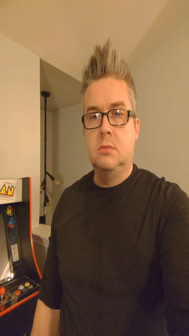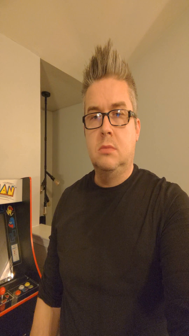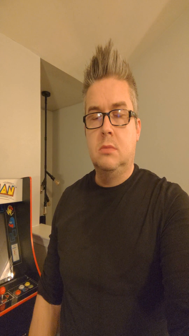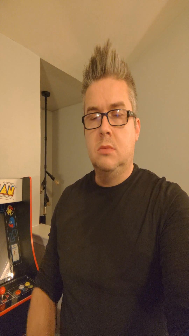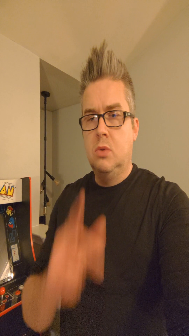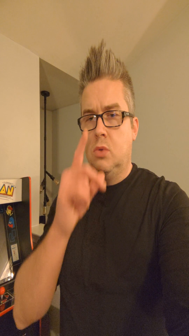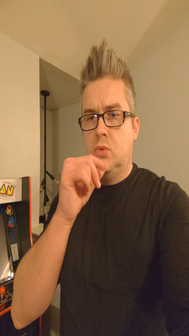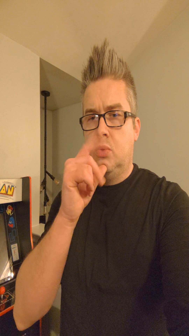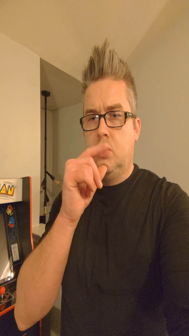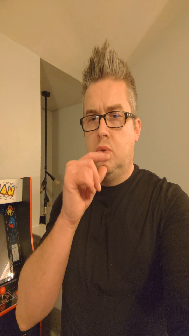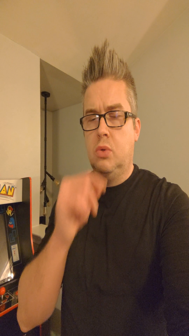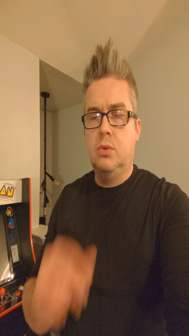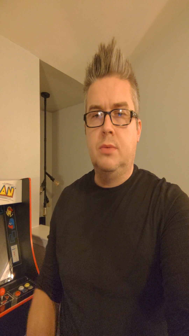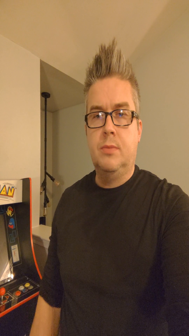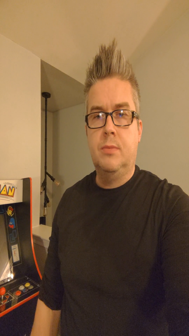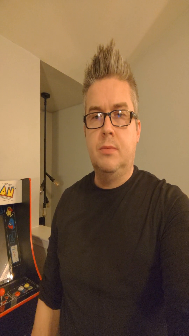who